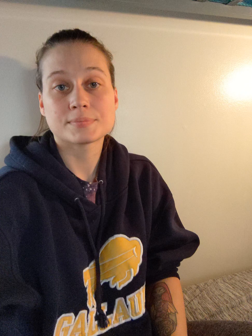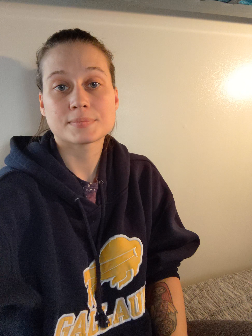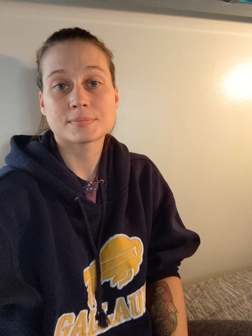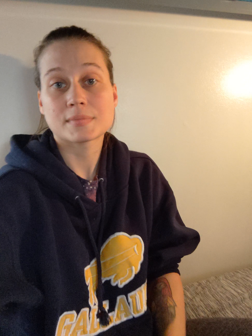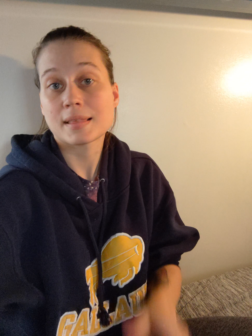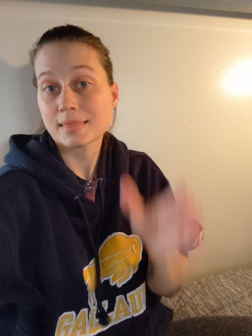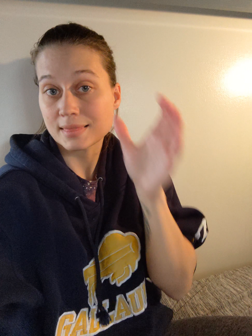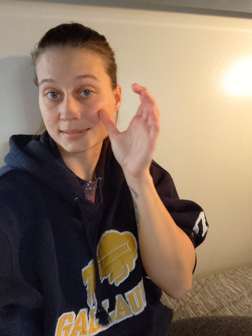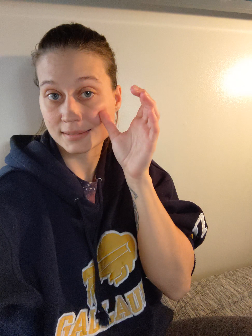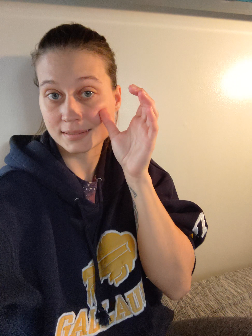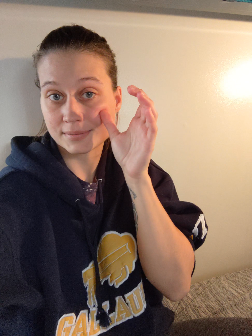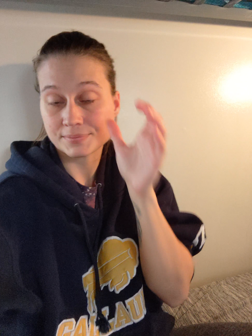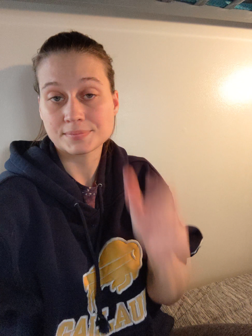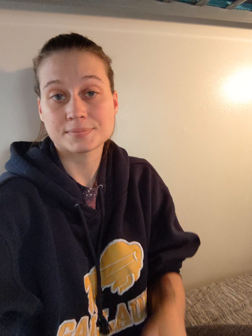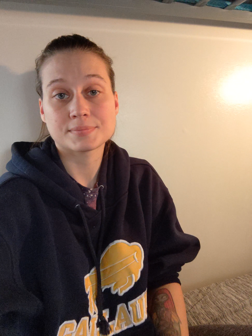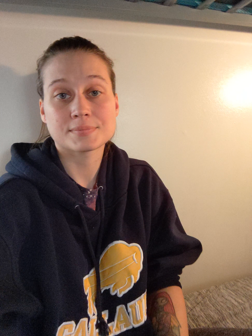listen